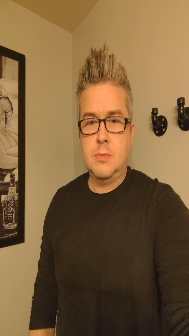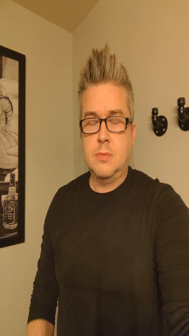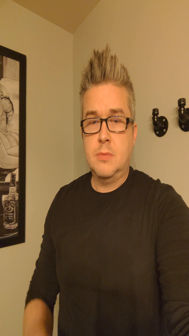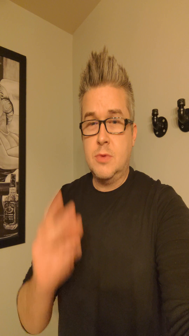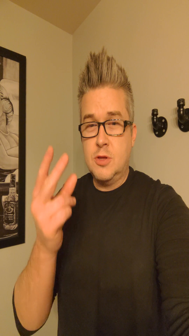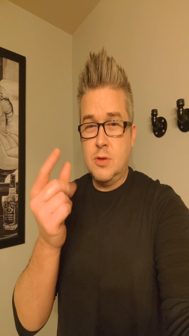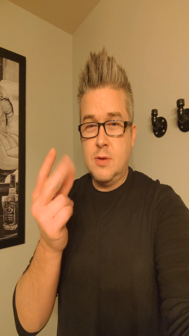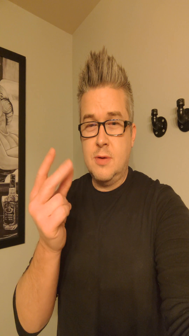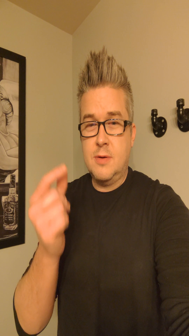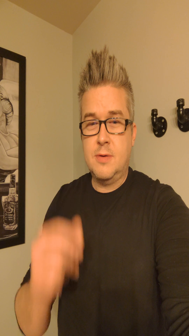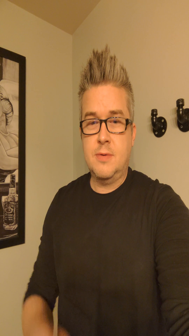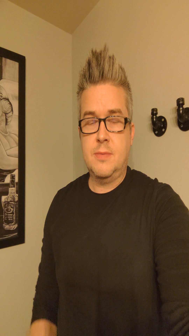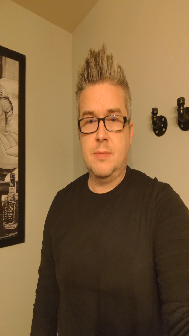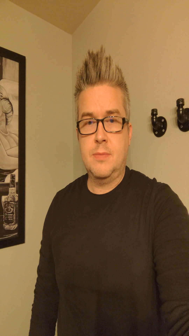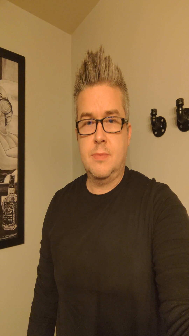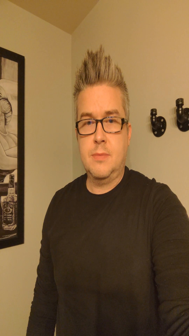dog